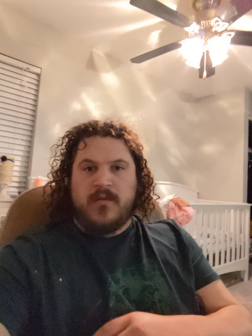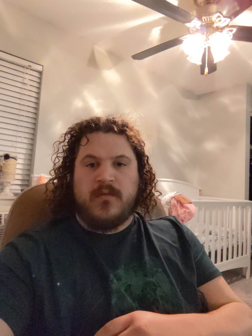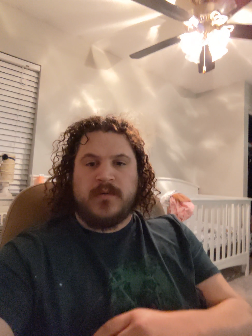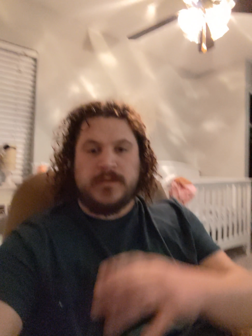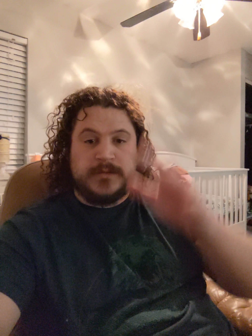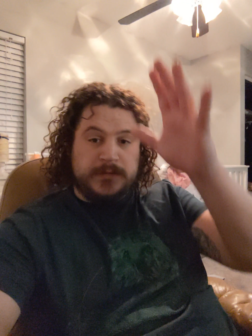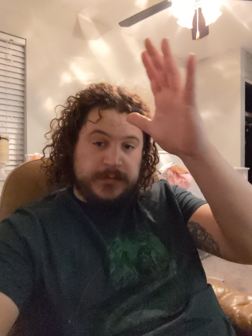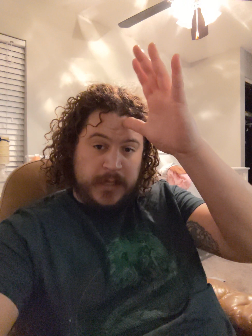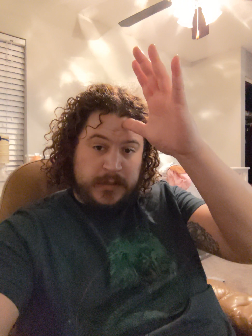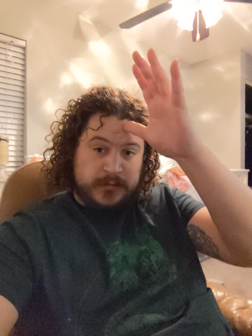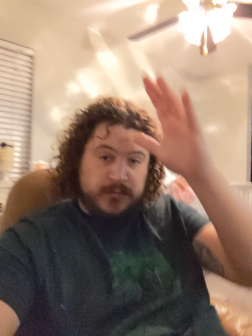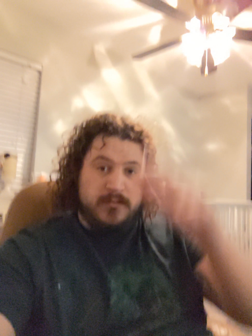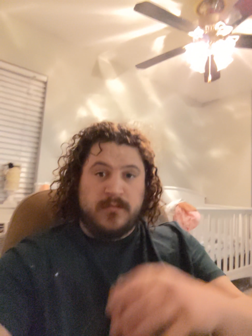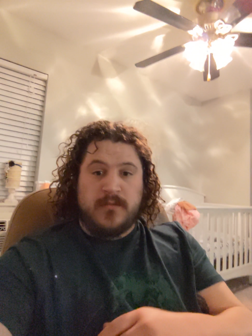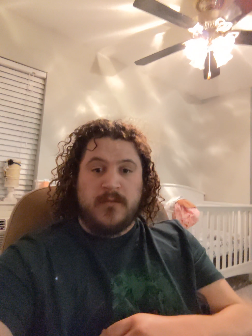dad